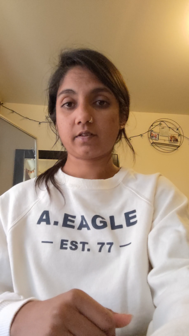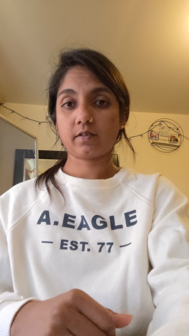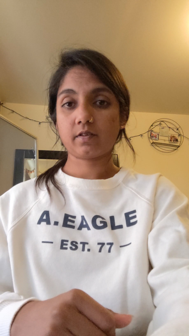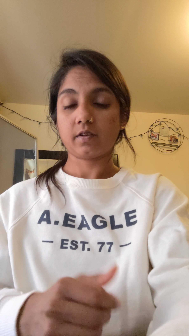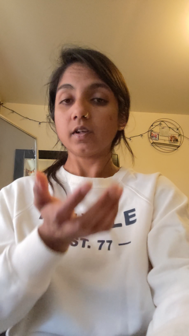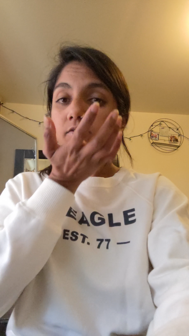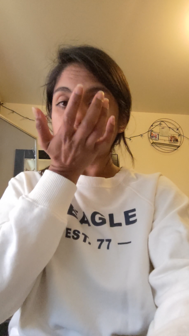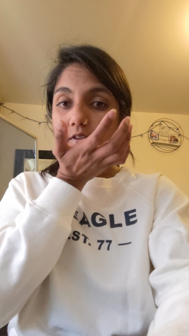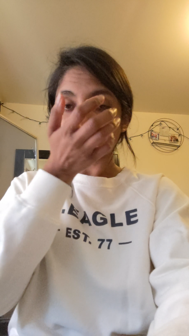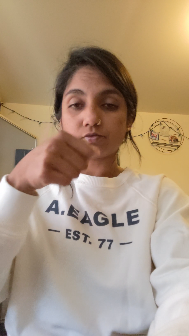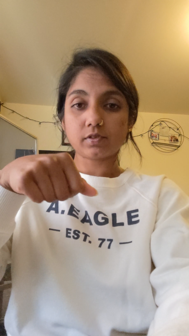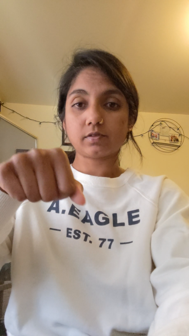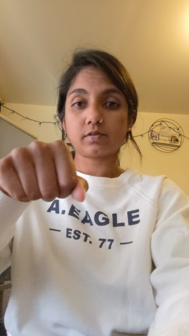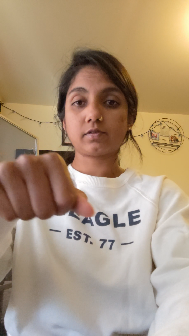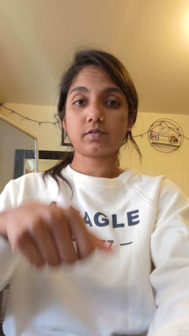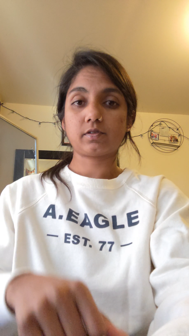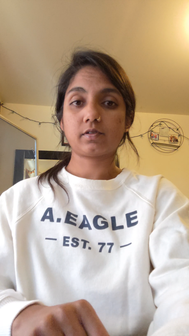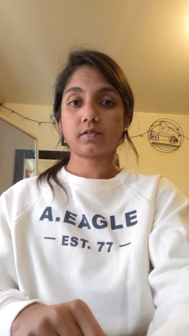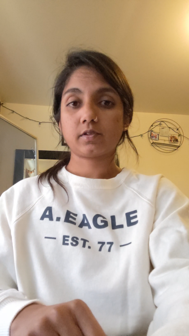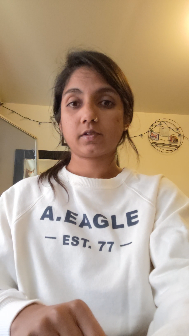lawn mower